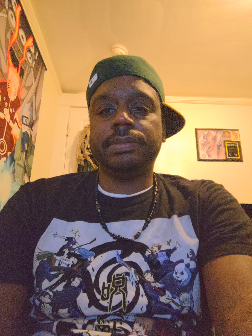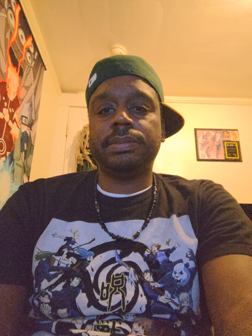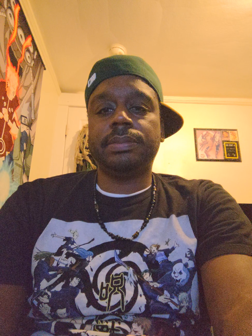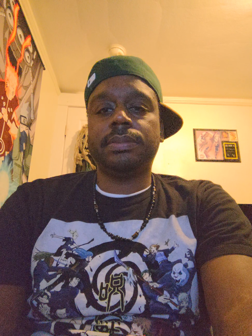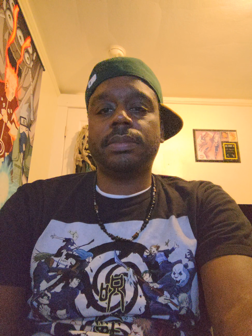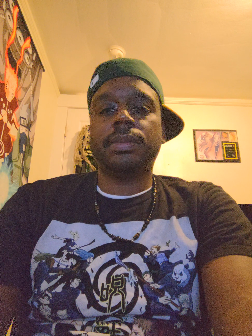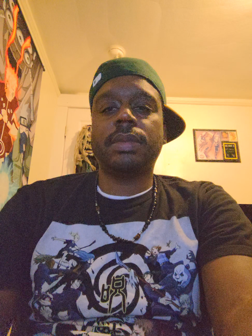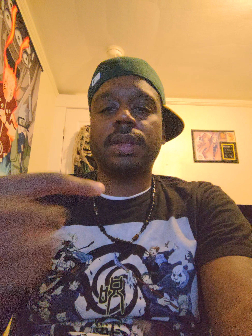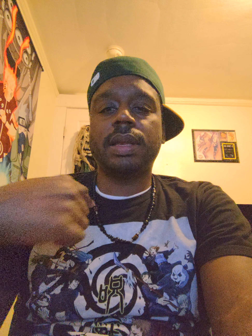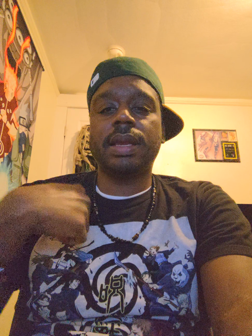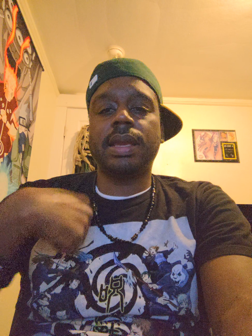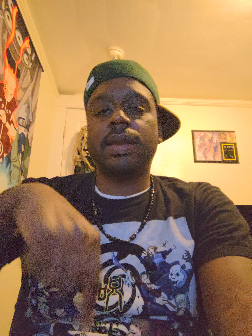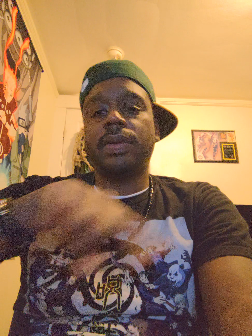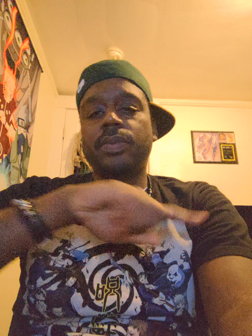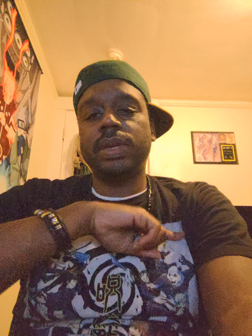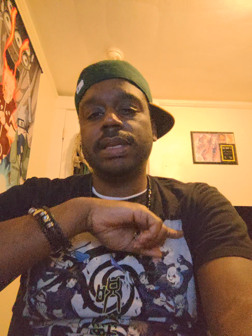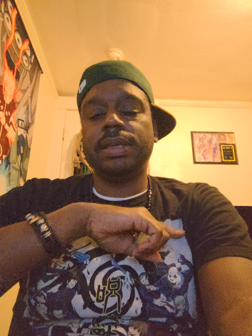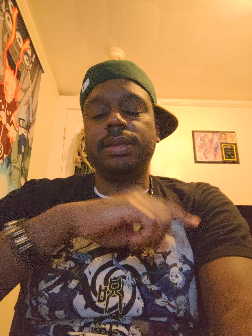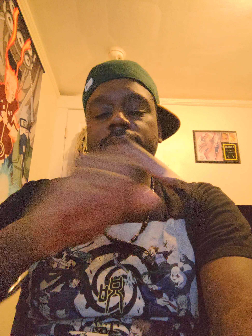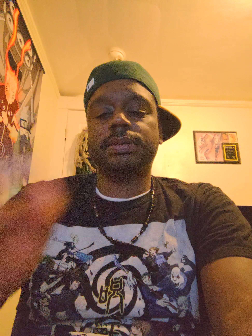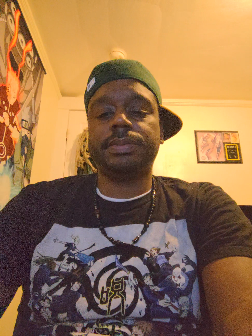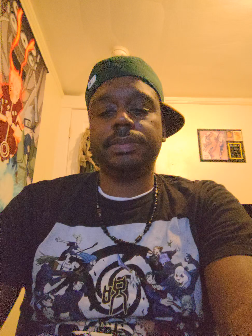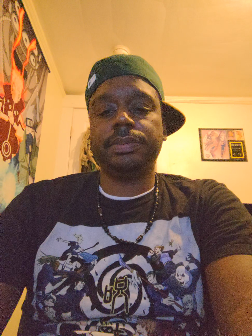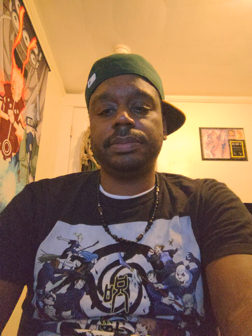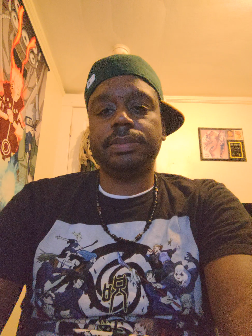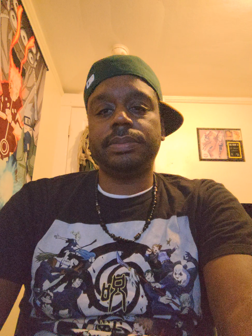we